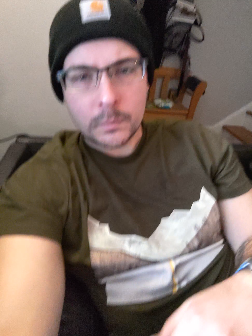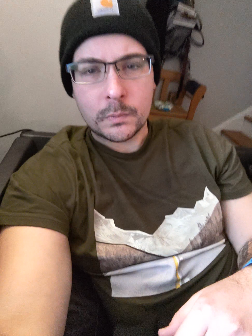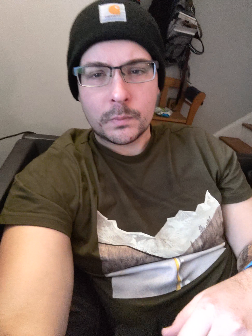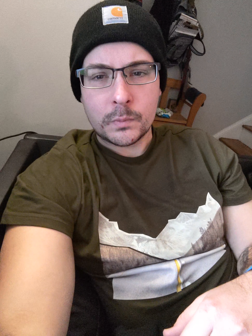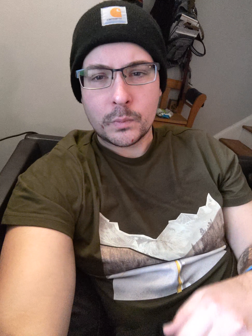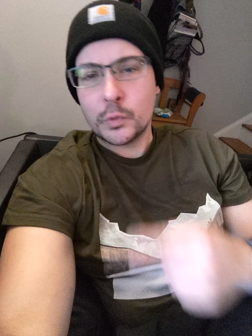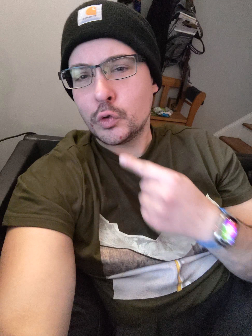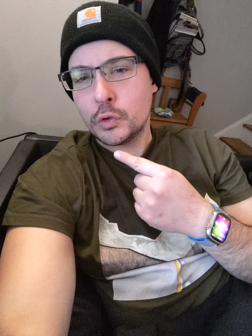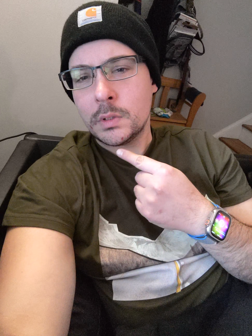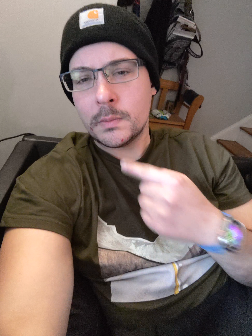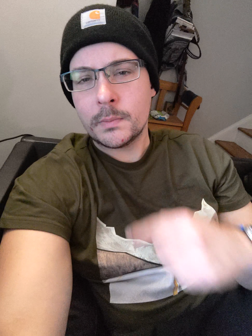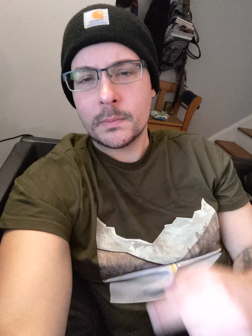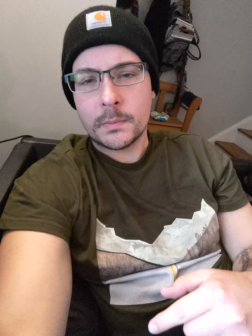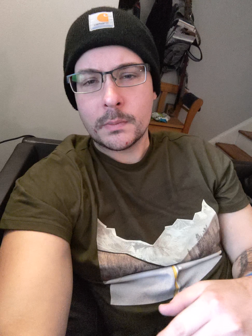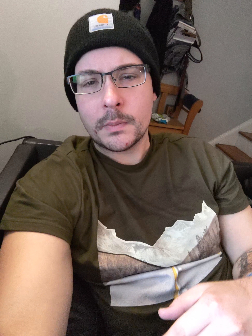chin